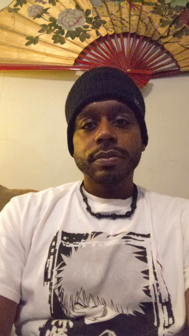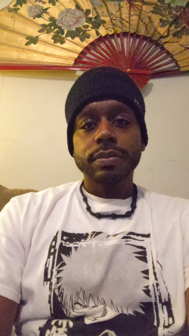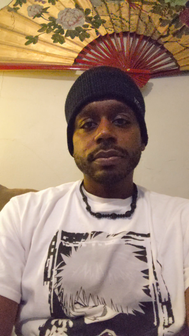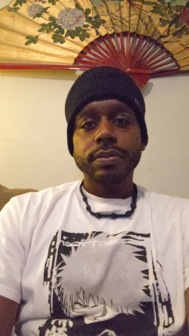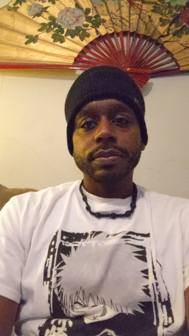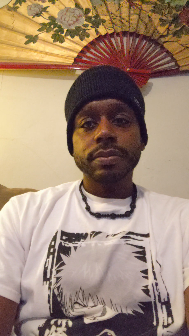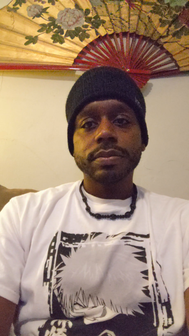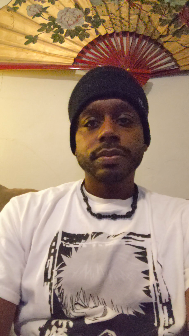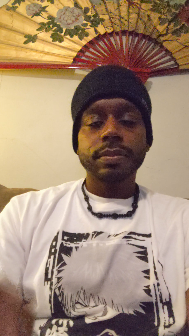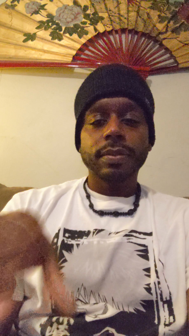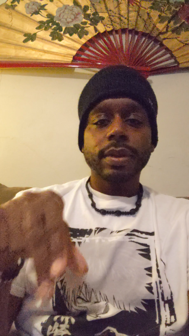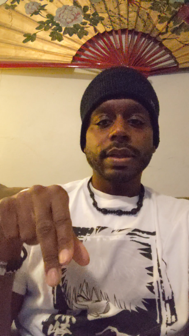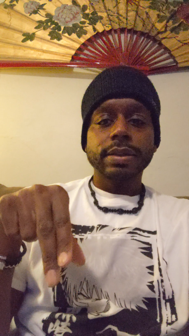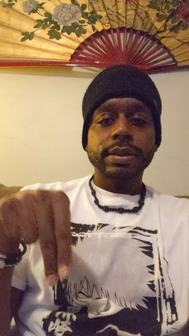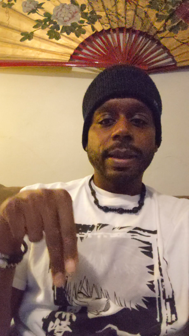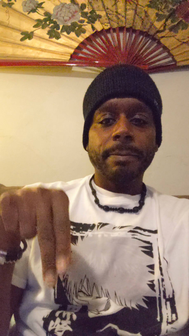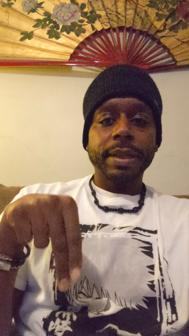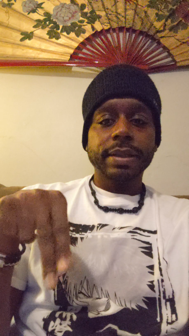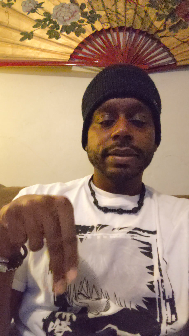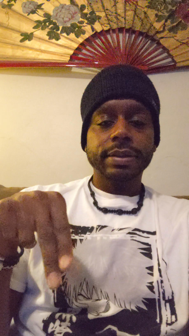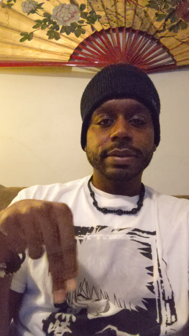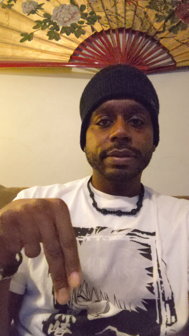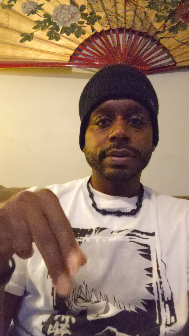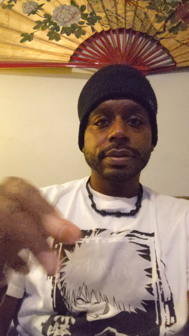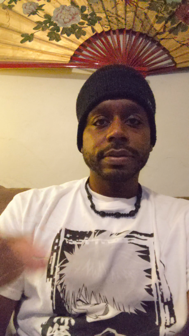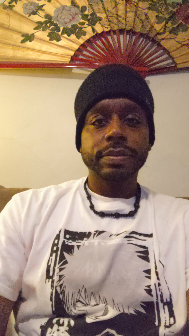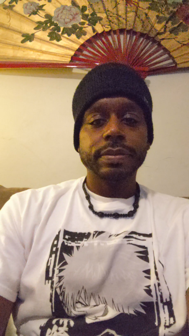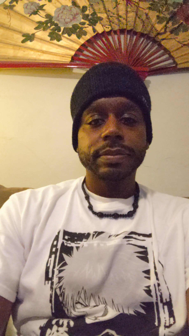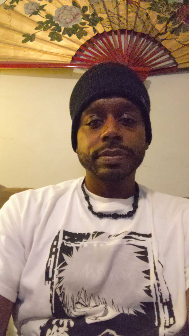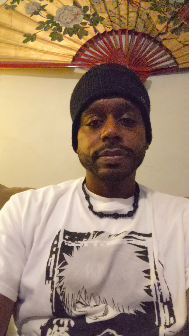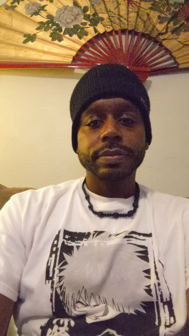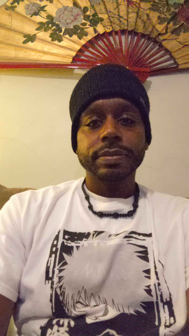diaper